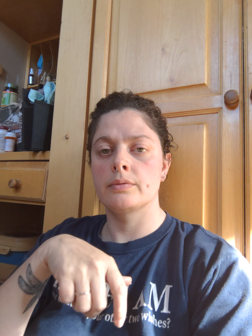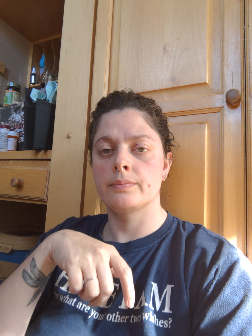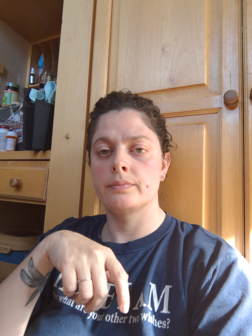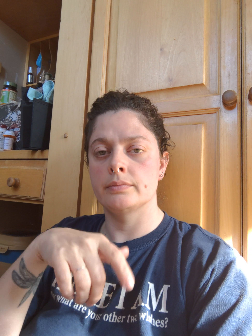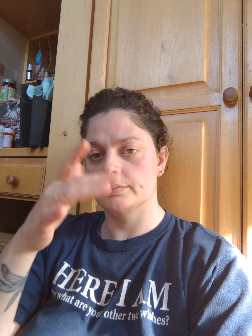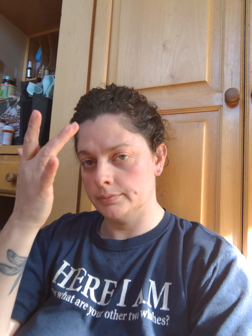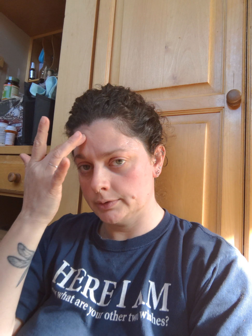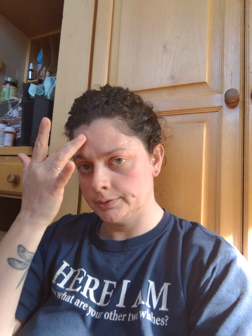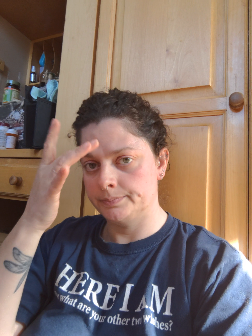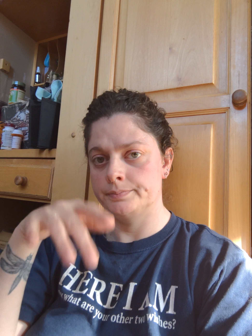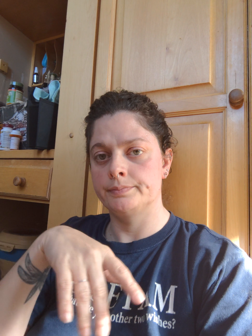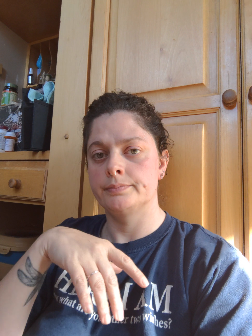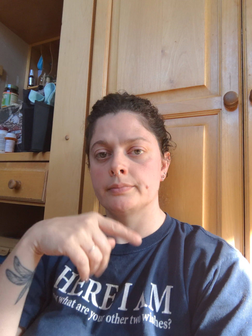sick